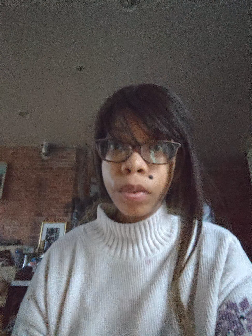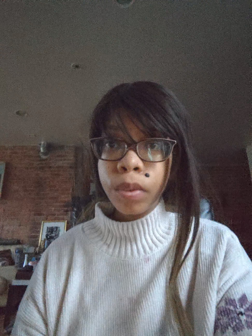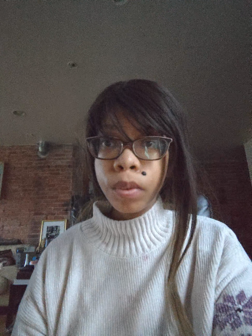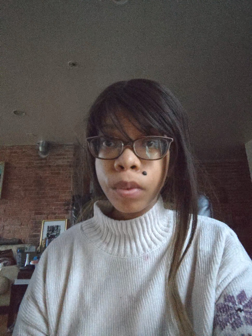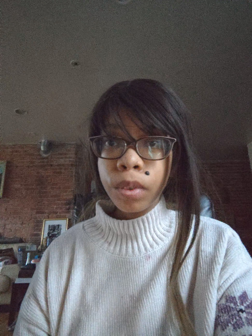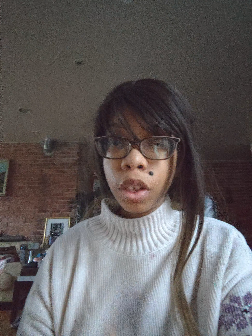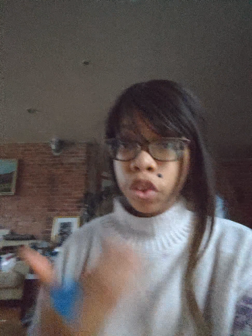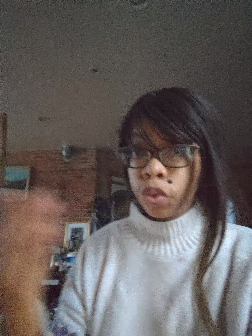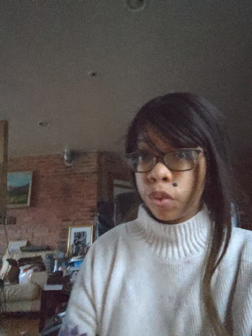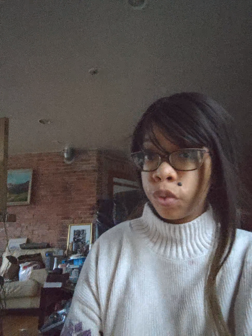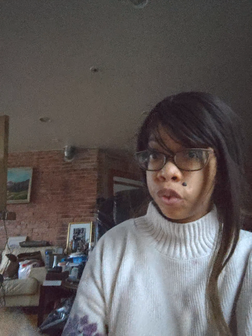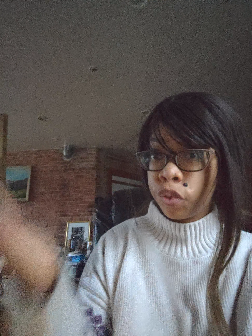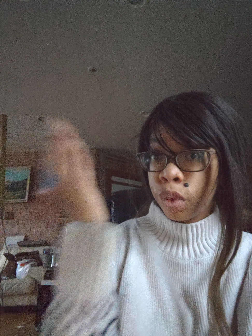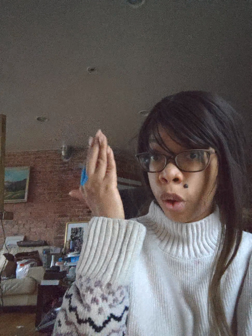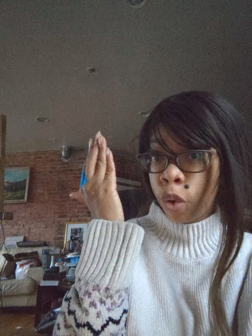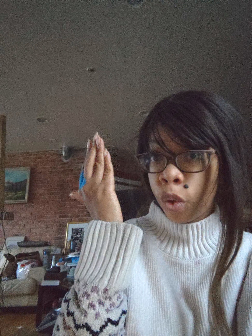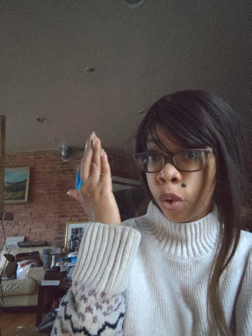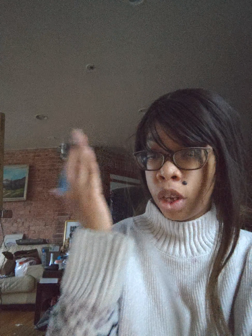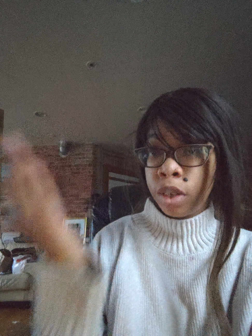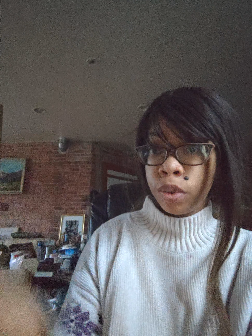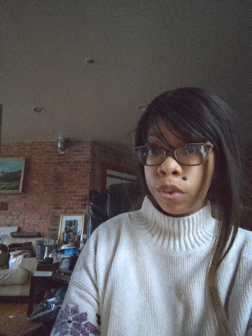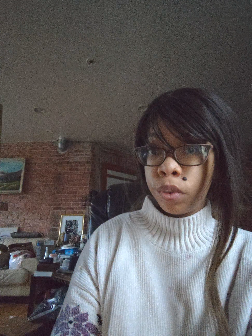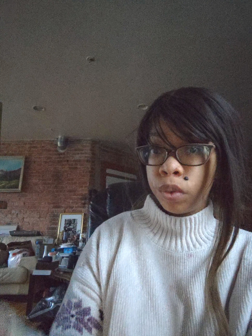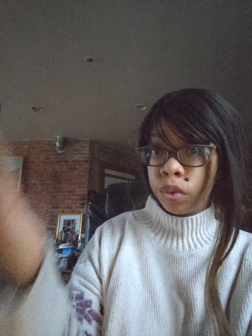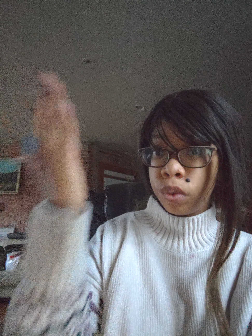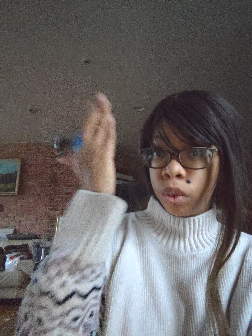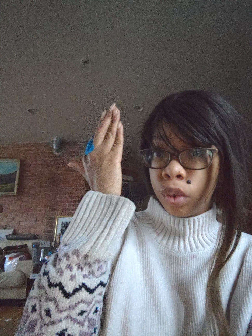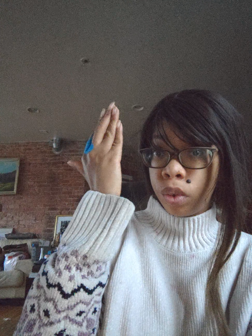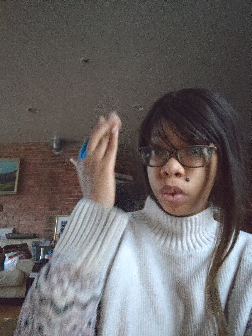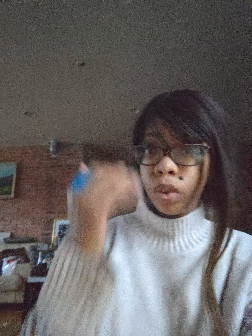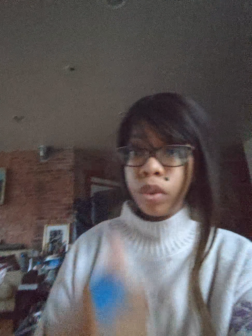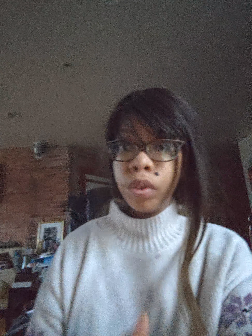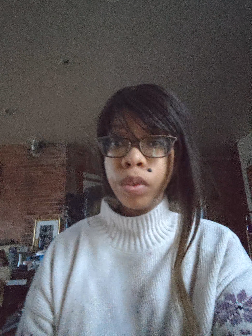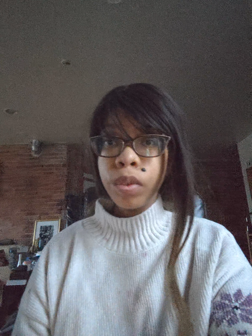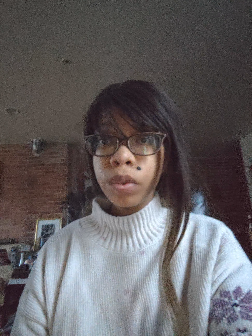morning